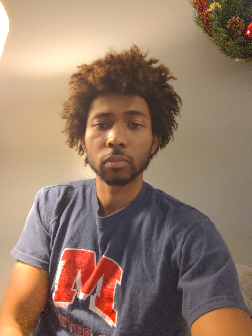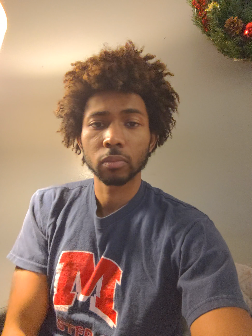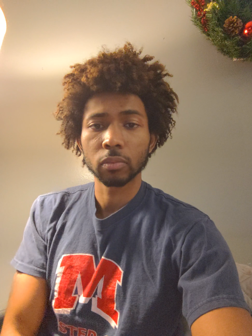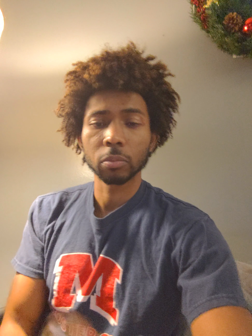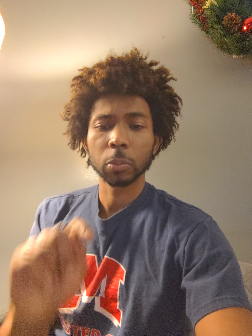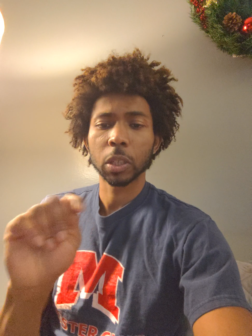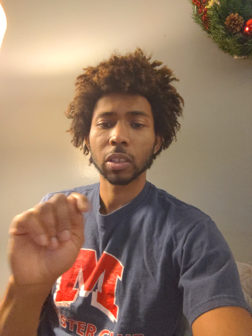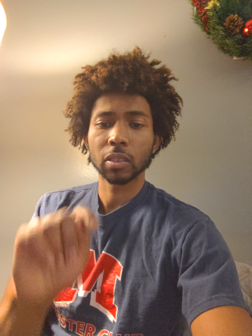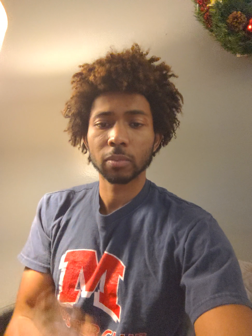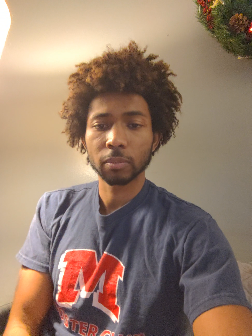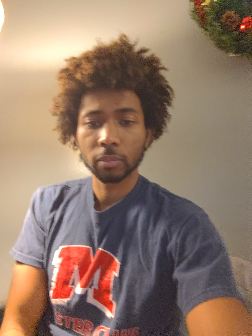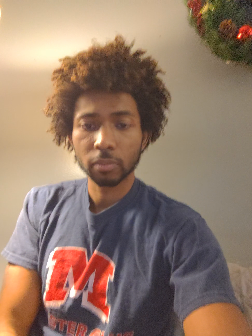potty